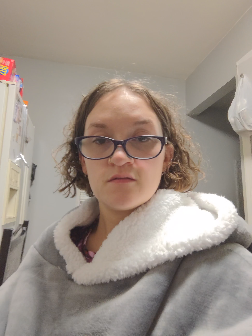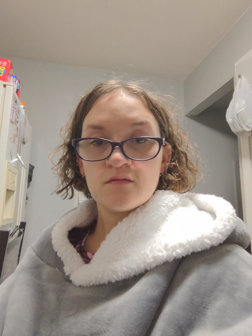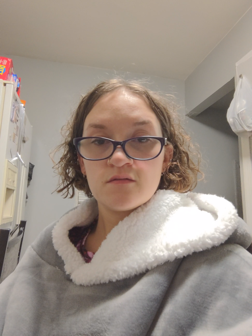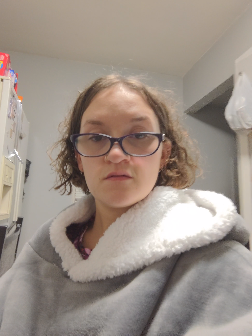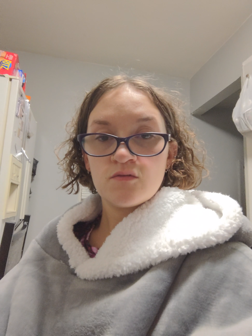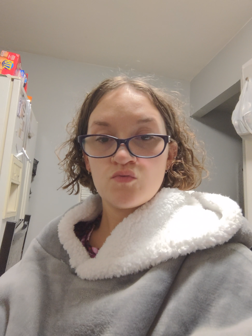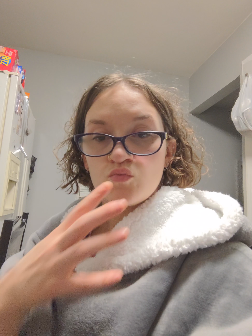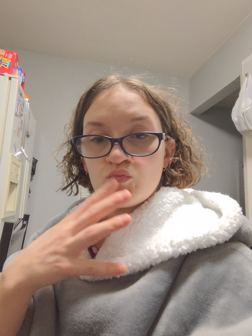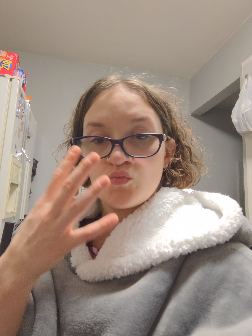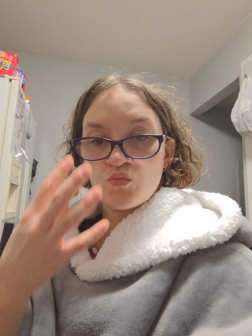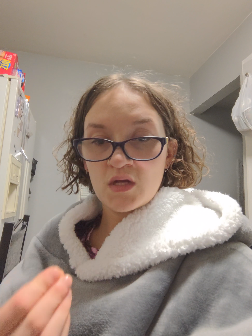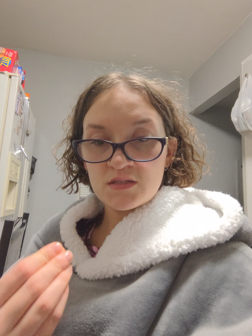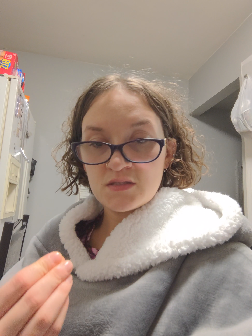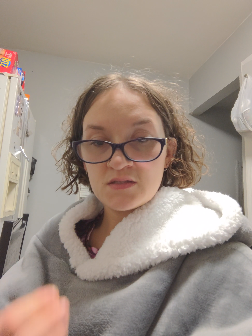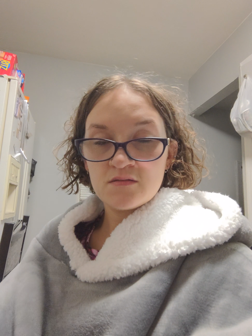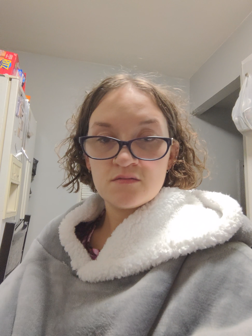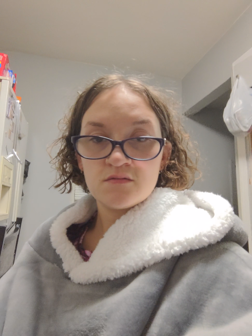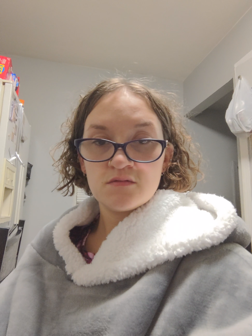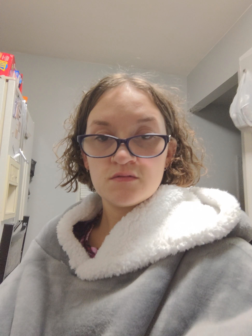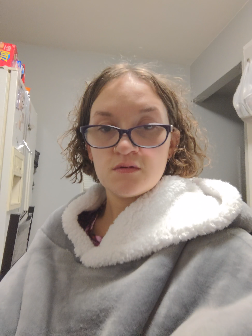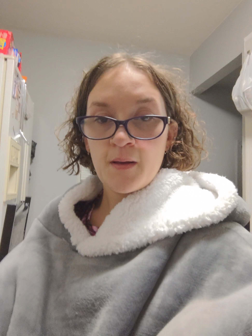wet